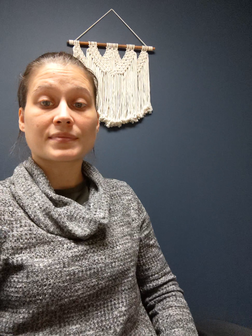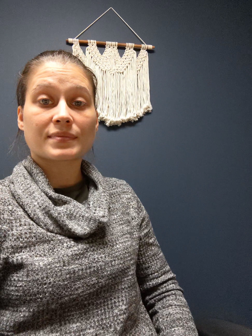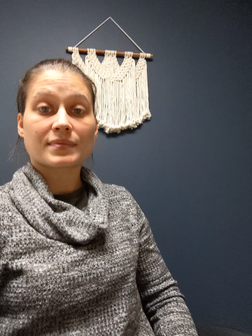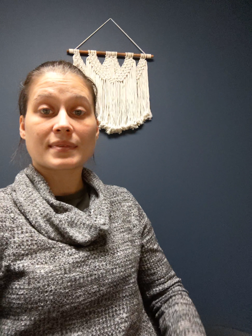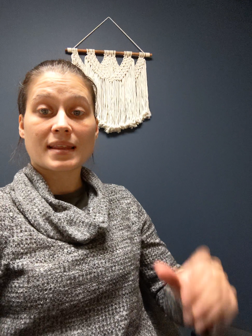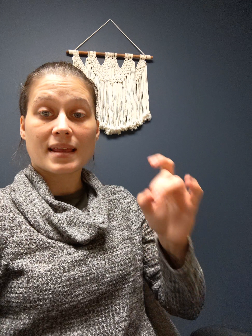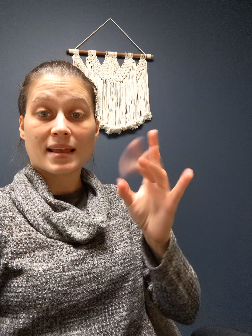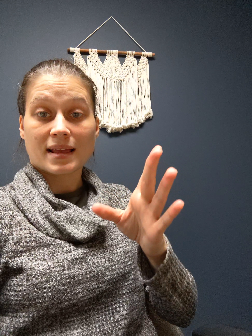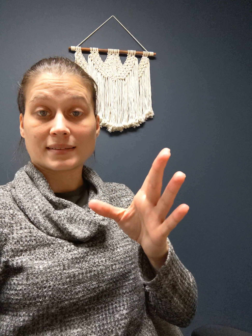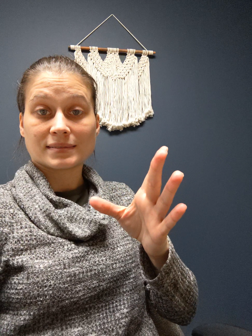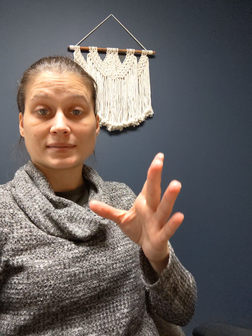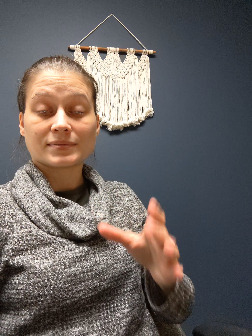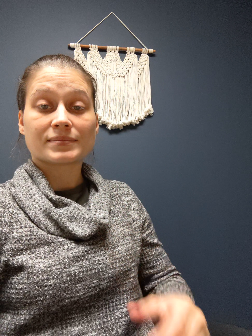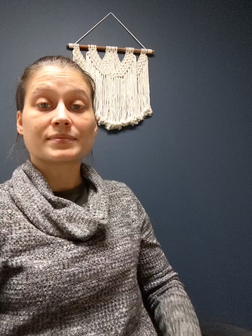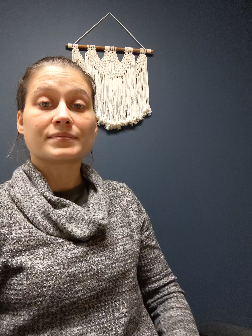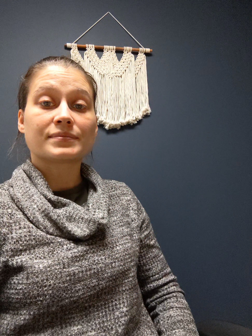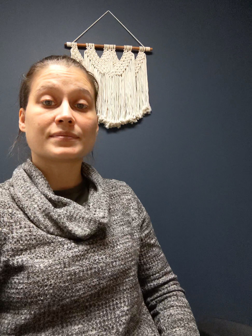hate